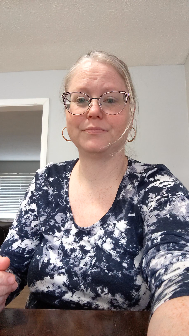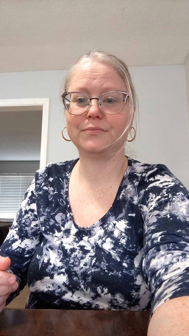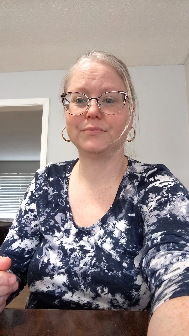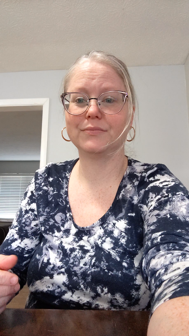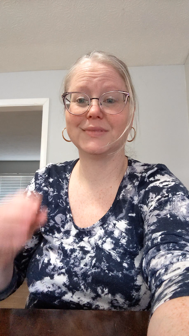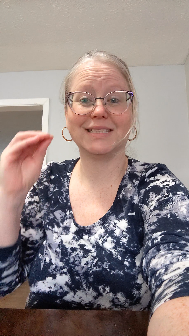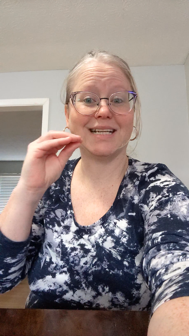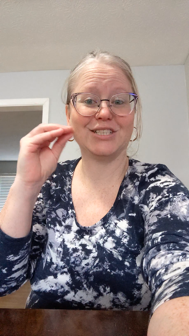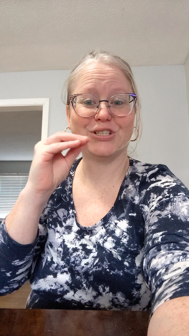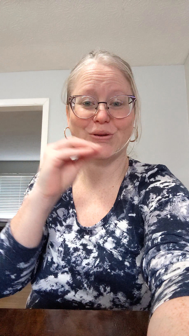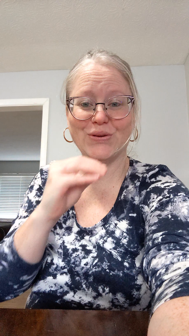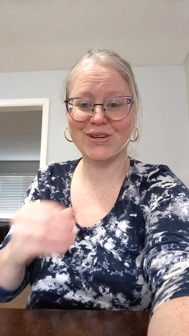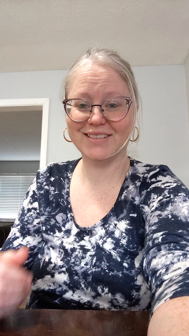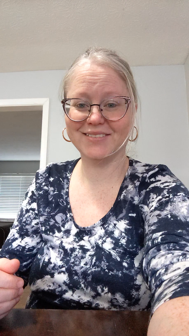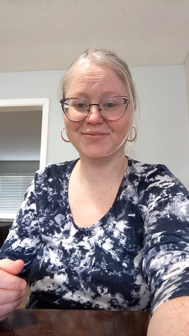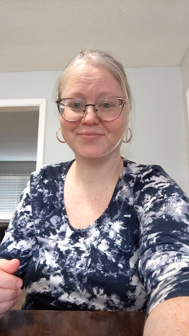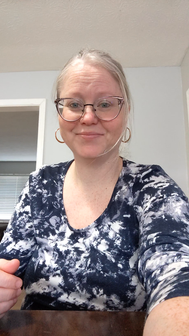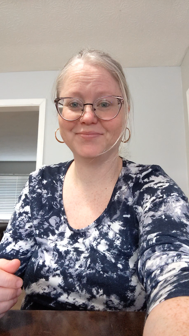dinosaur